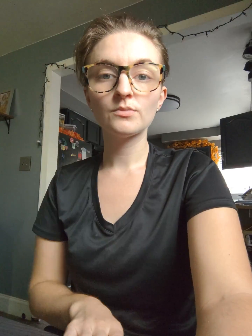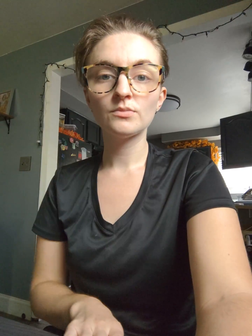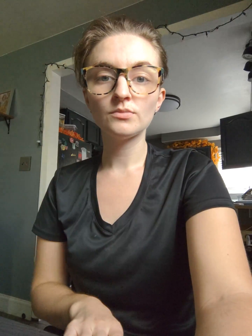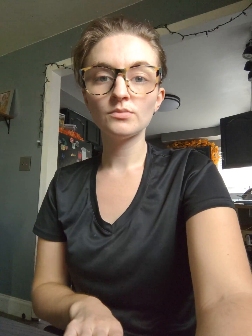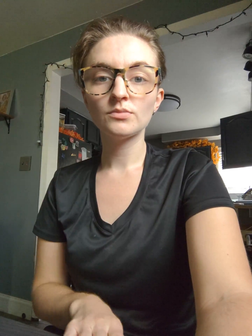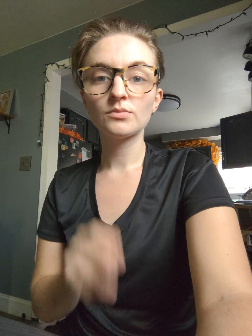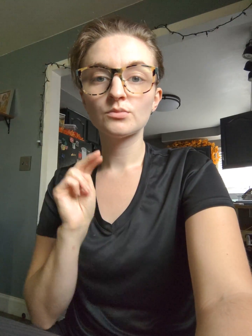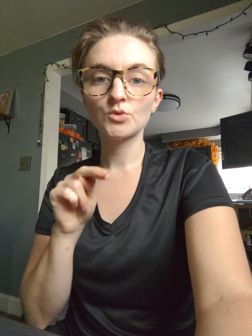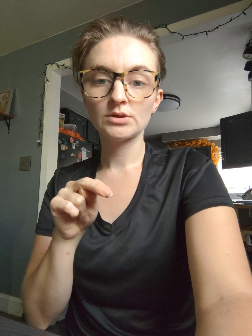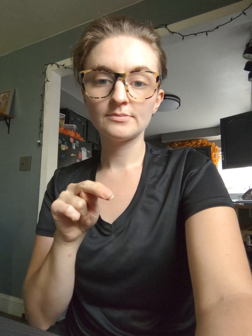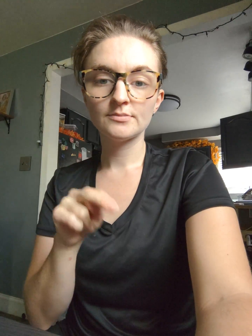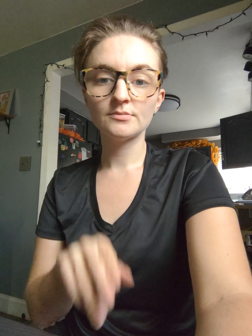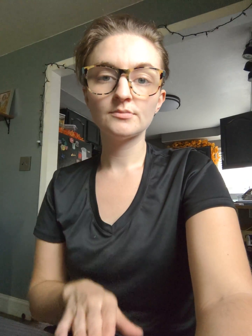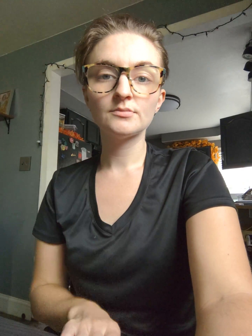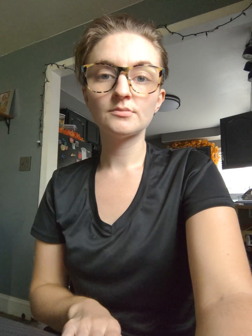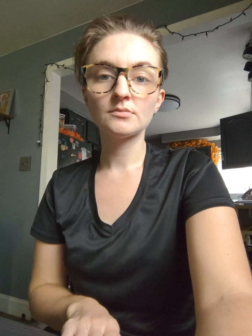nurse